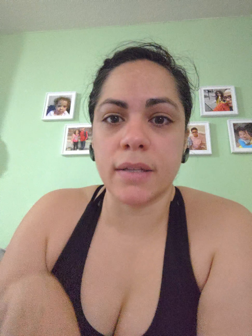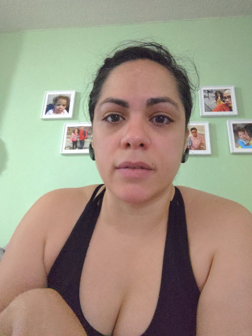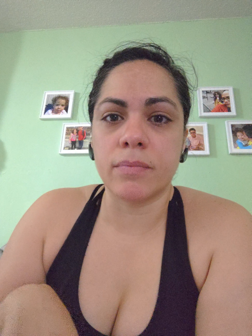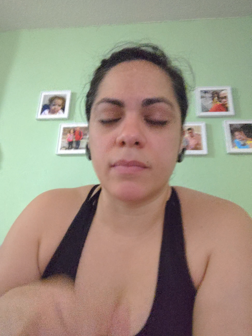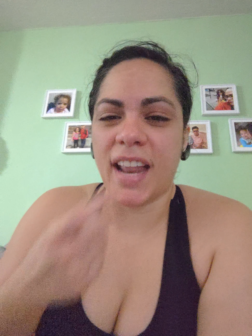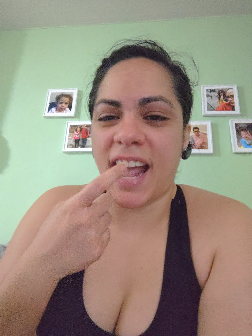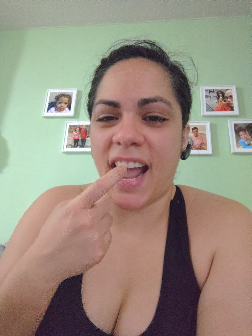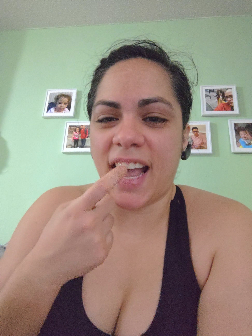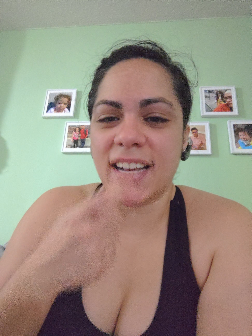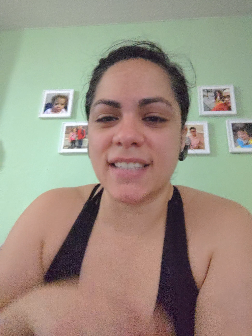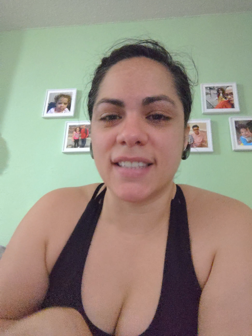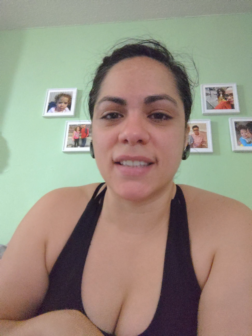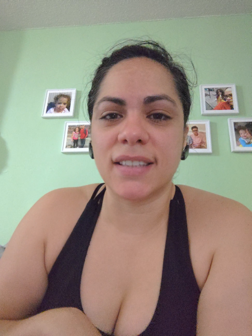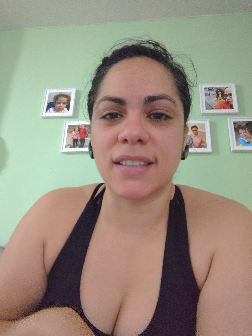window